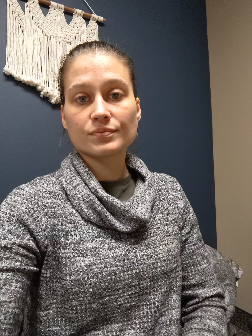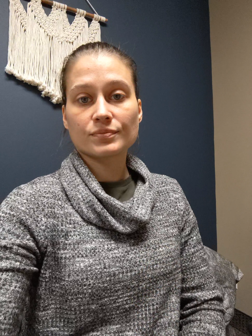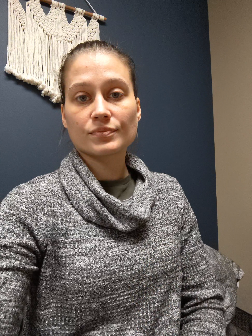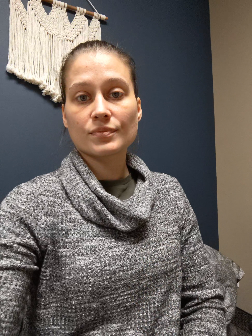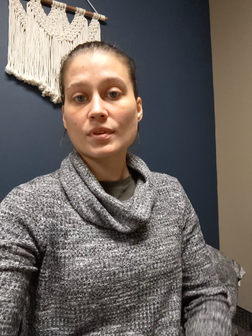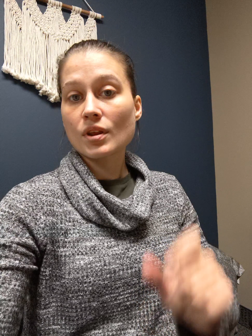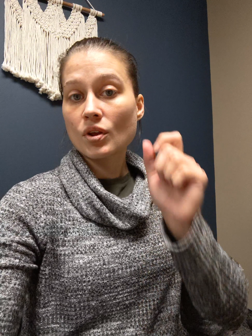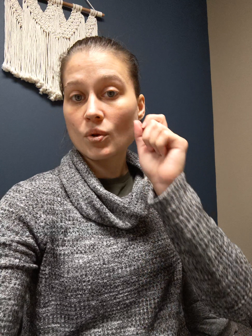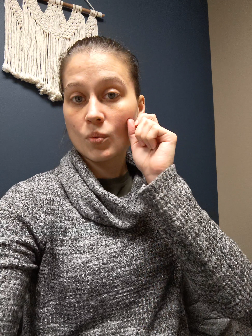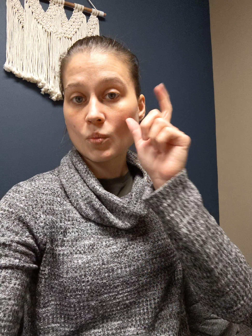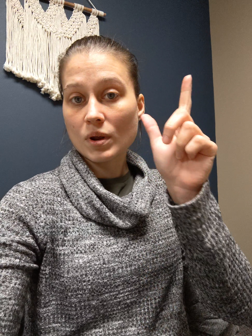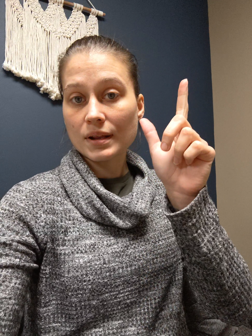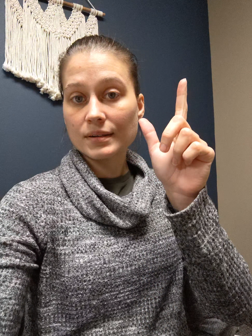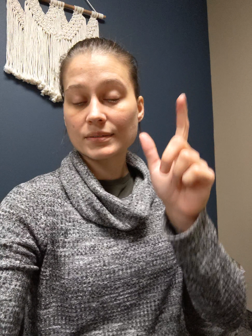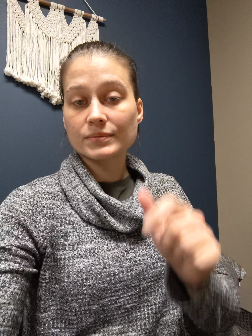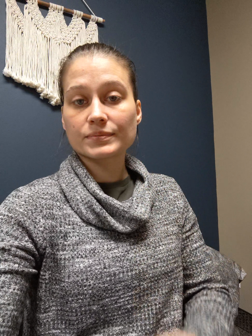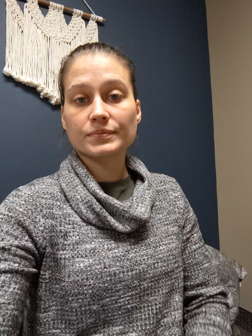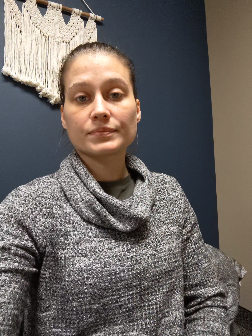wake